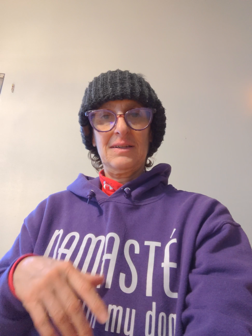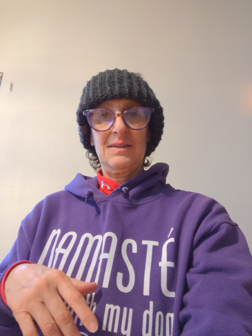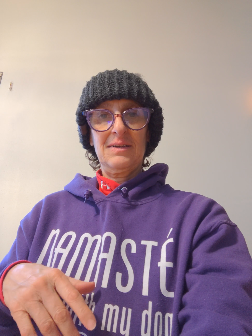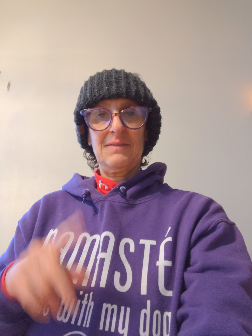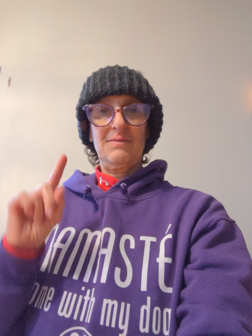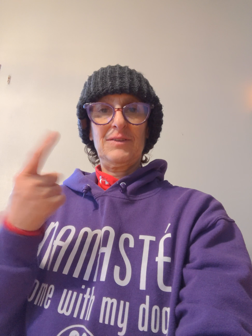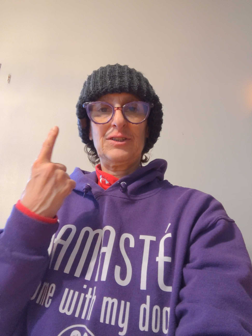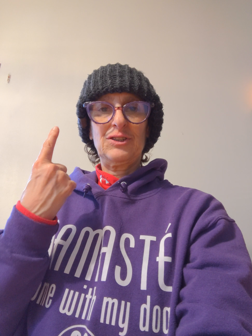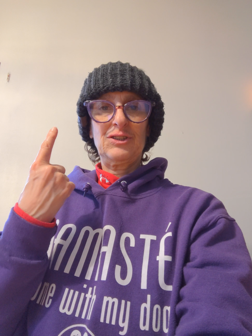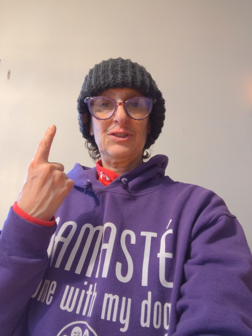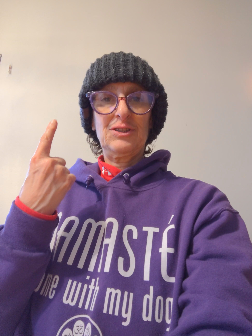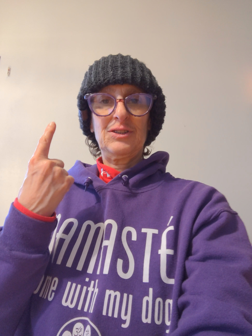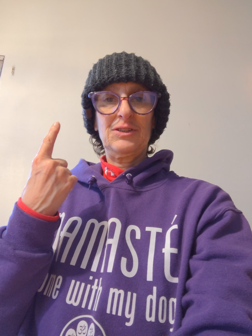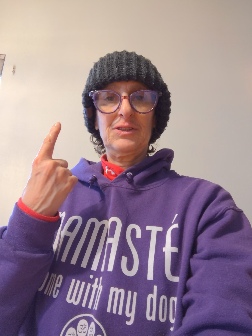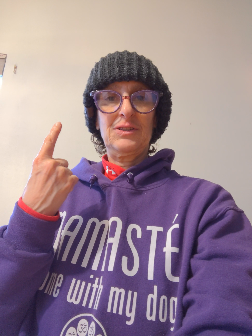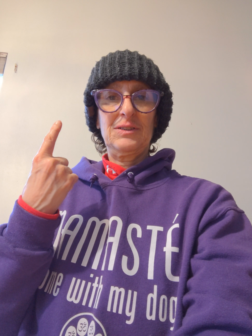first